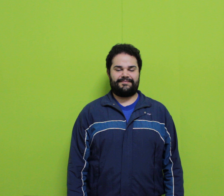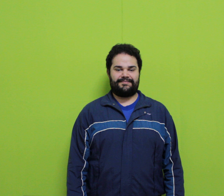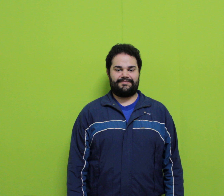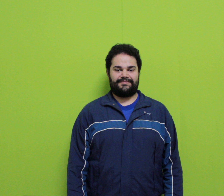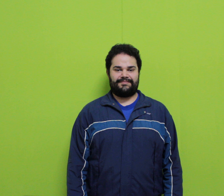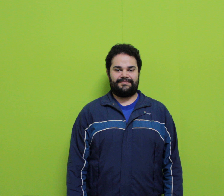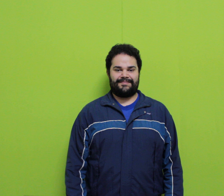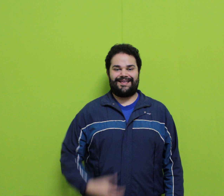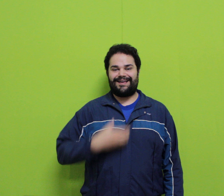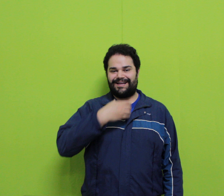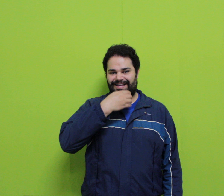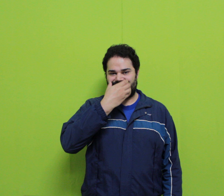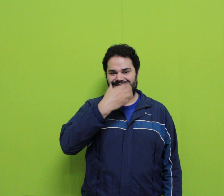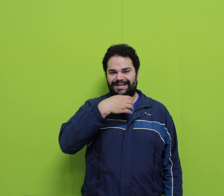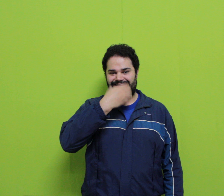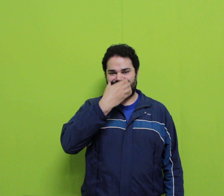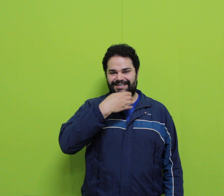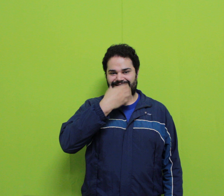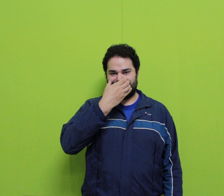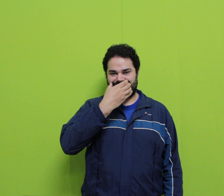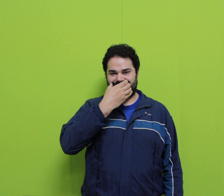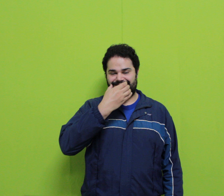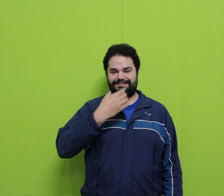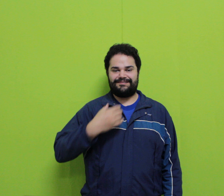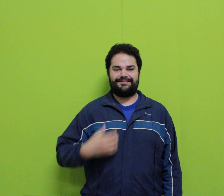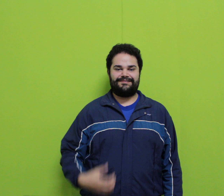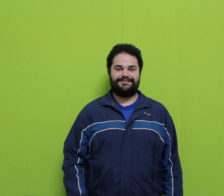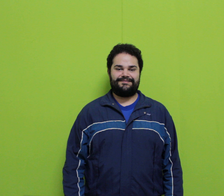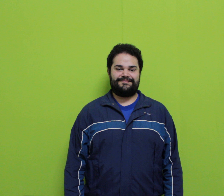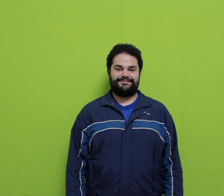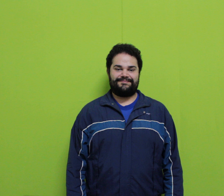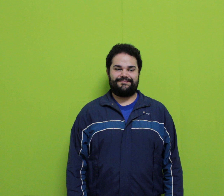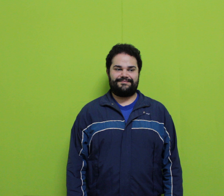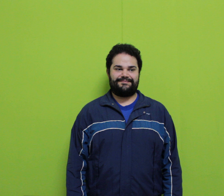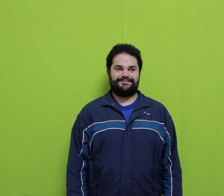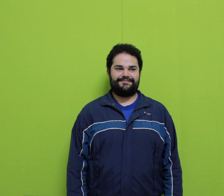maçã